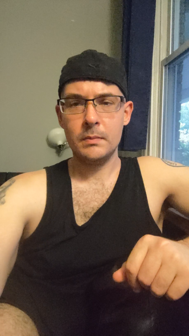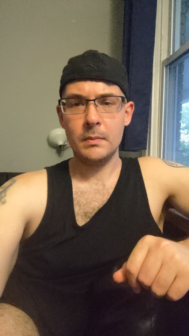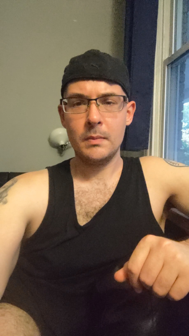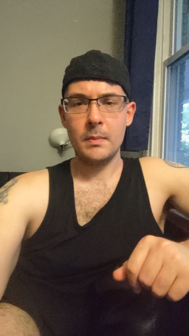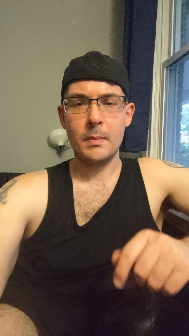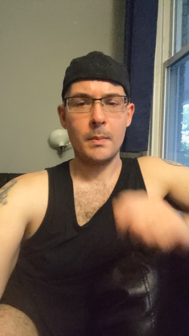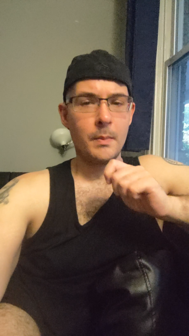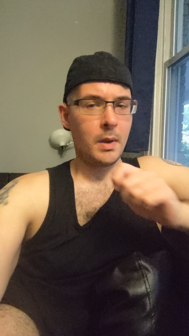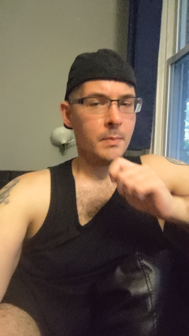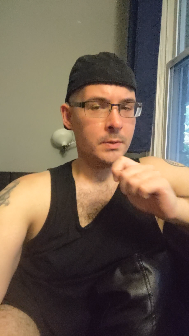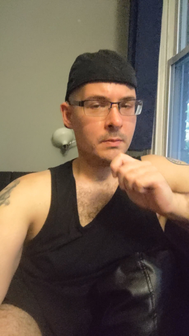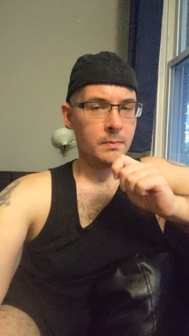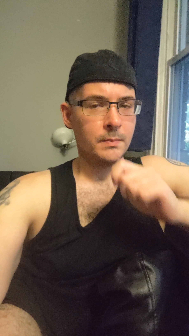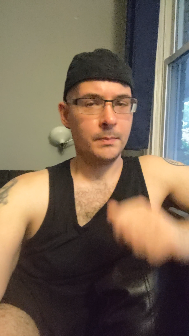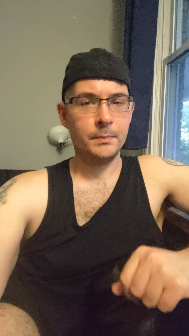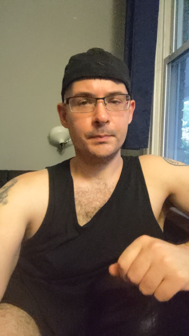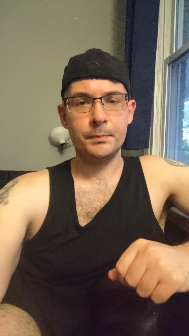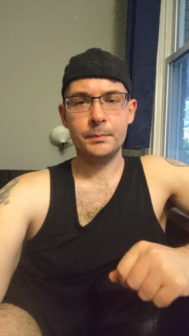popsicle